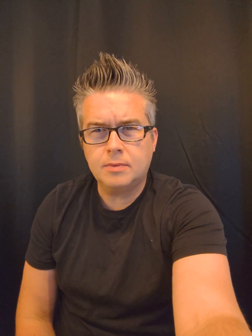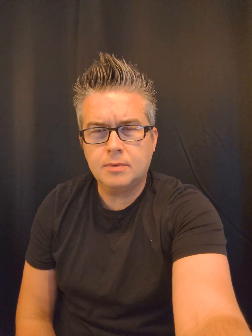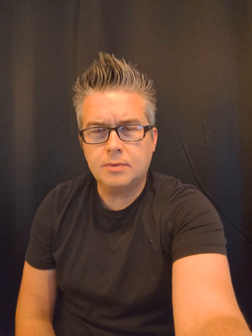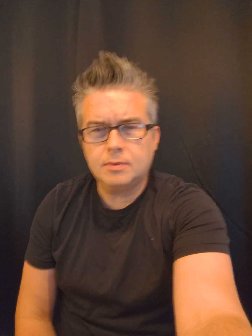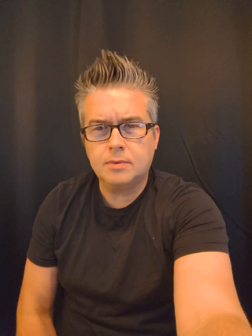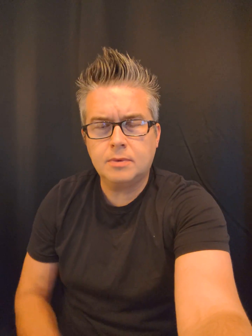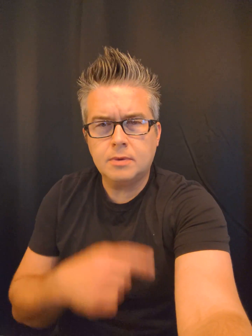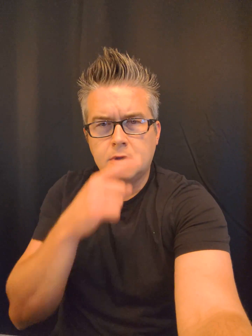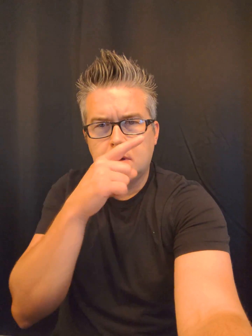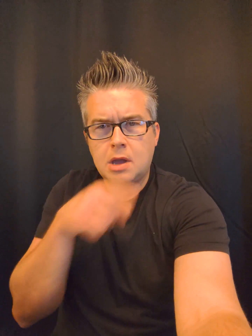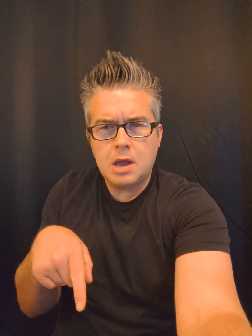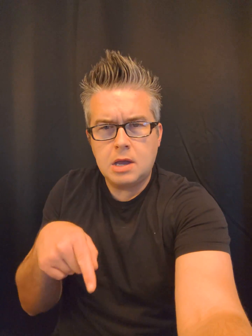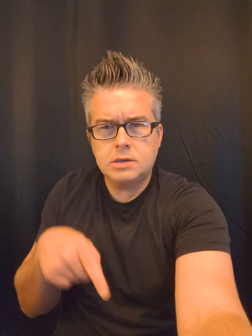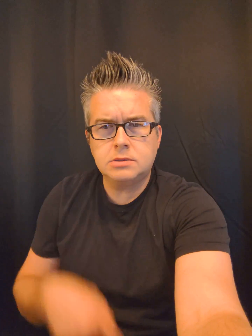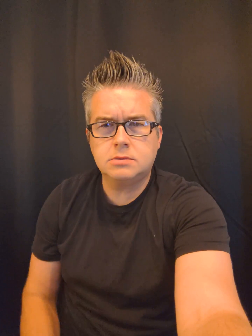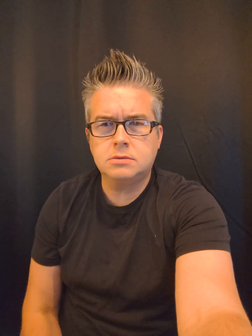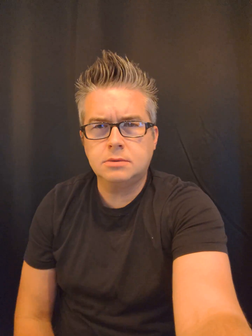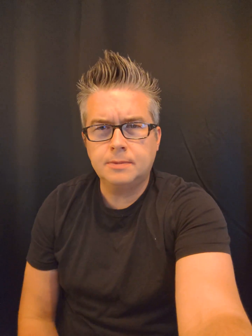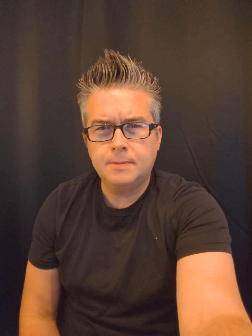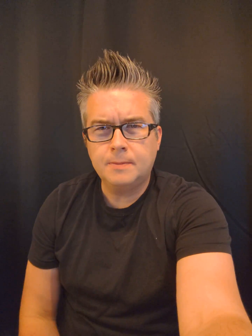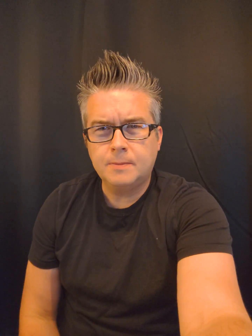cut